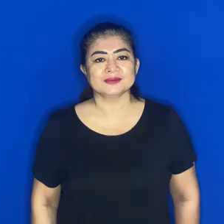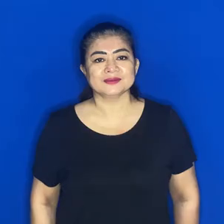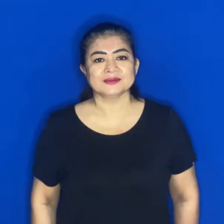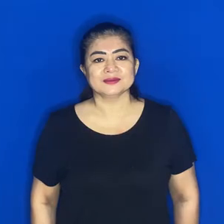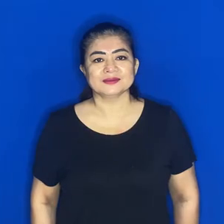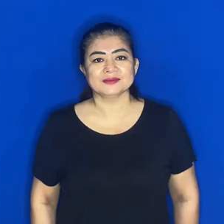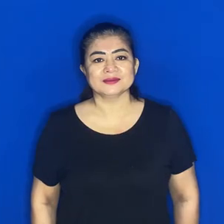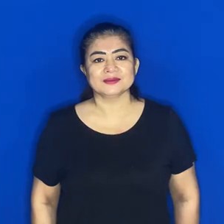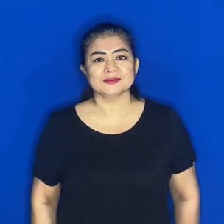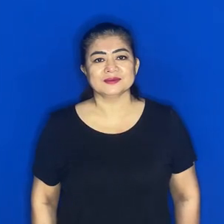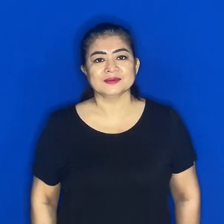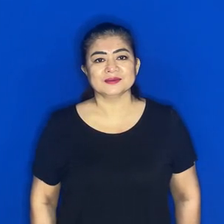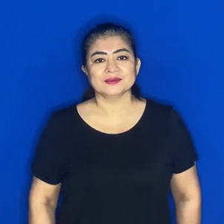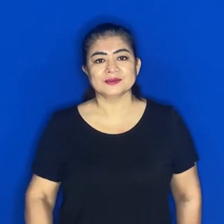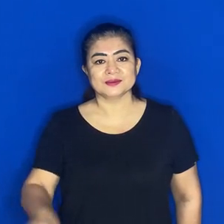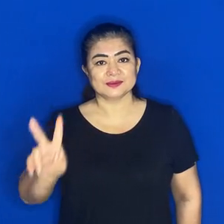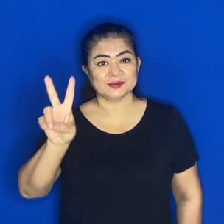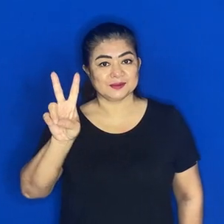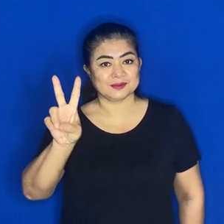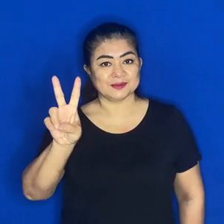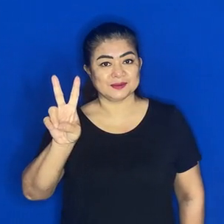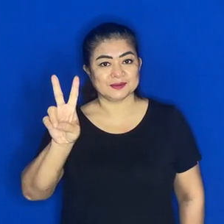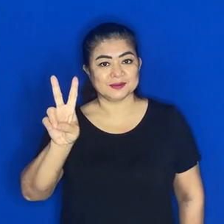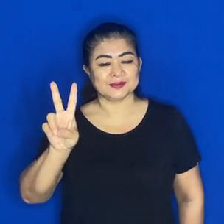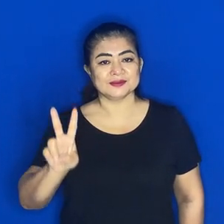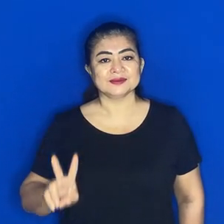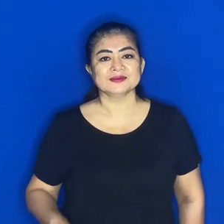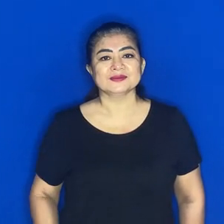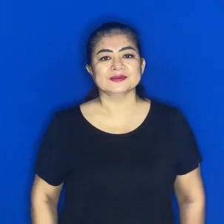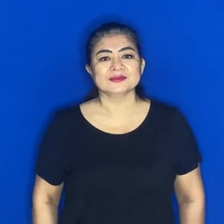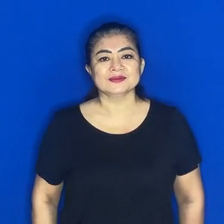two